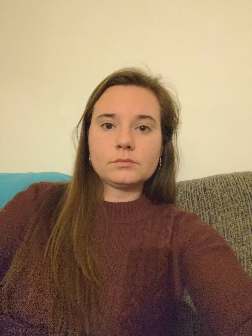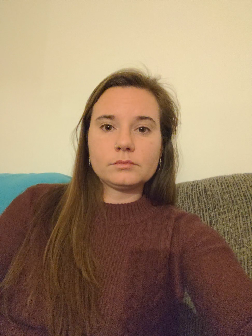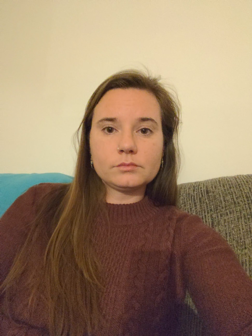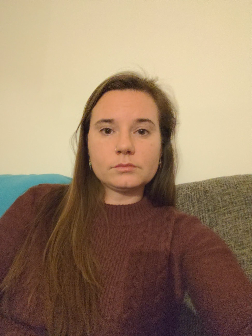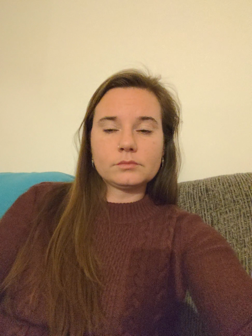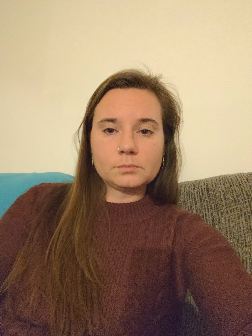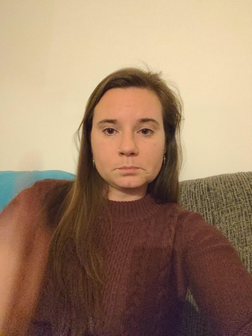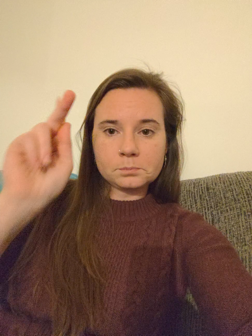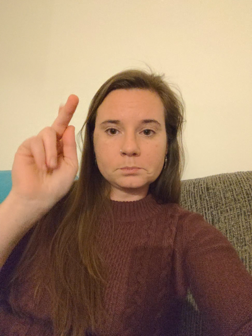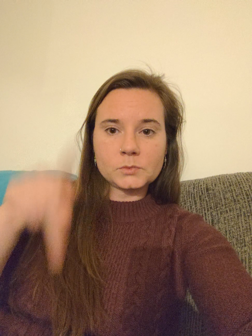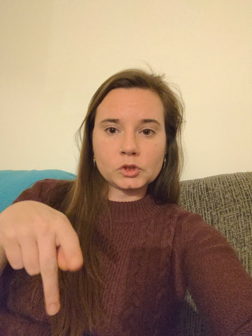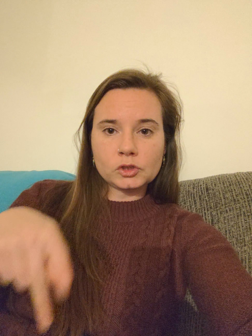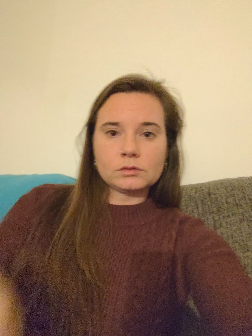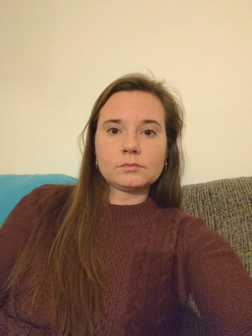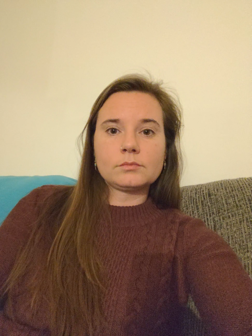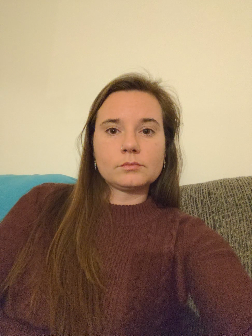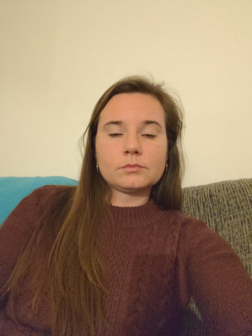person